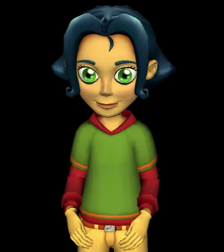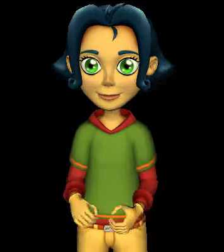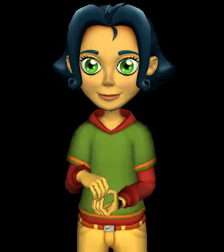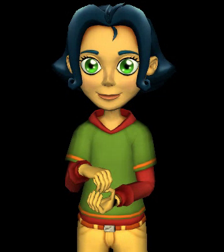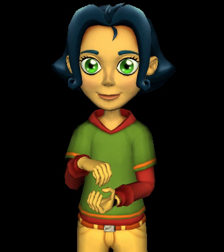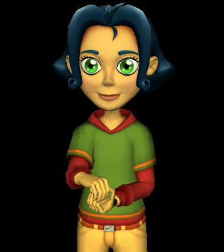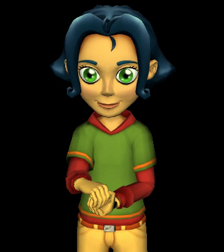مراسل